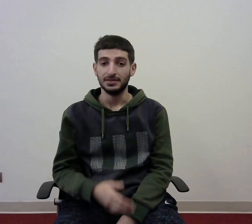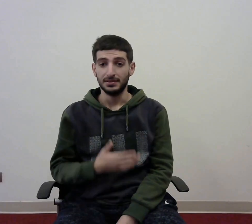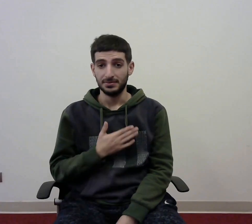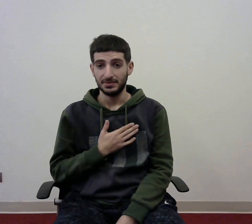mən